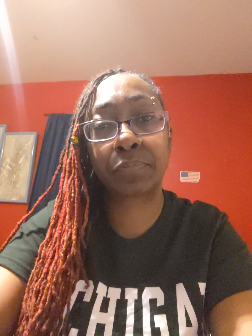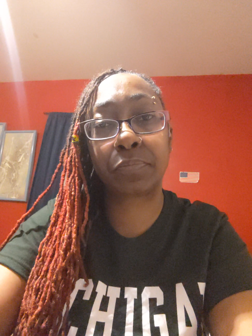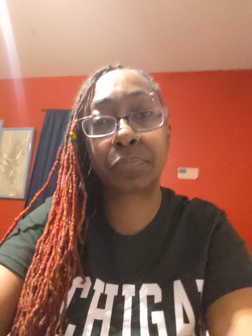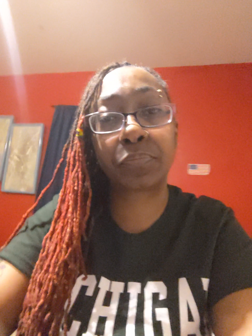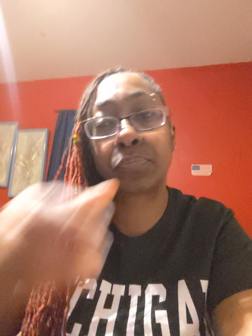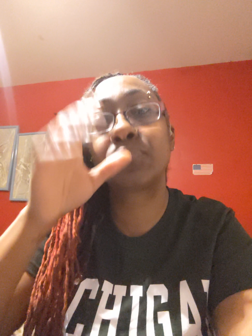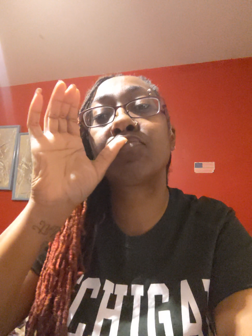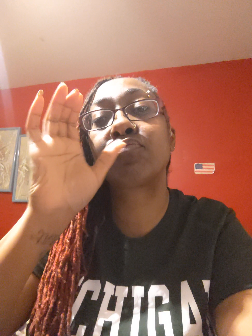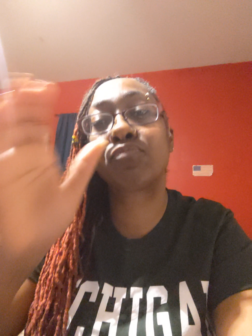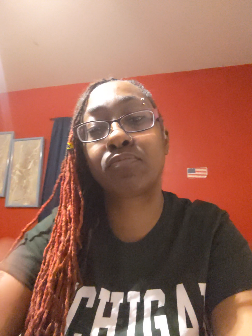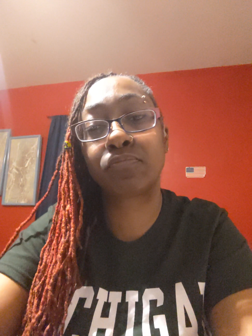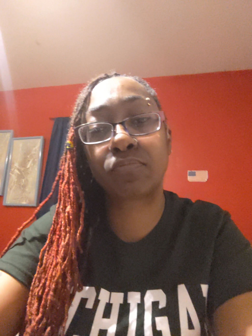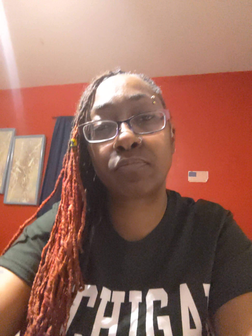drink